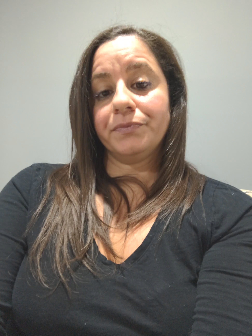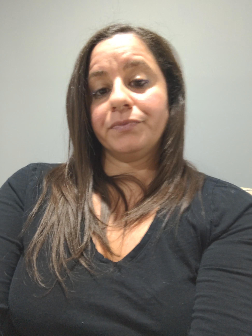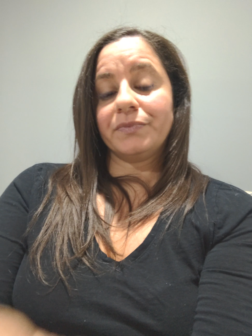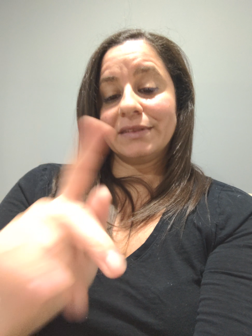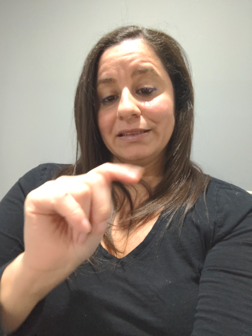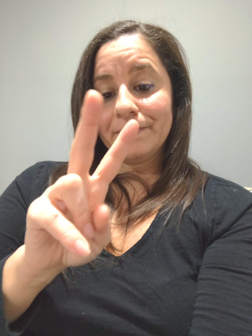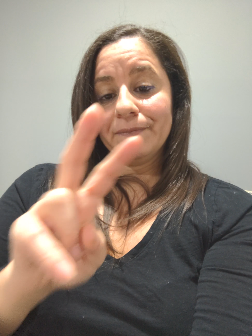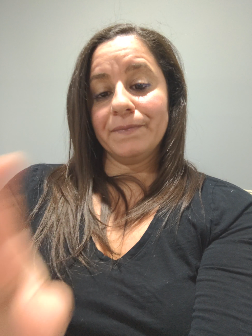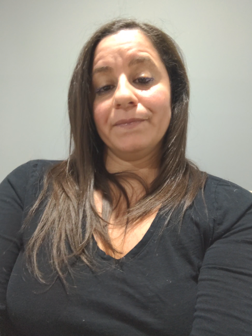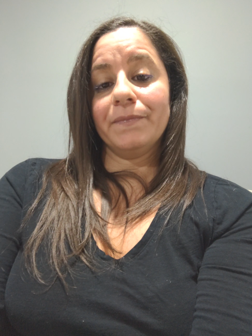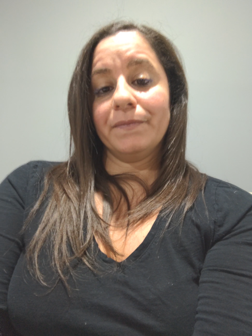TV